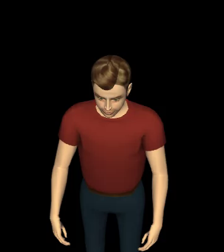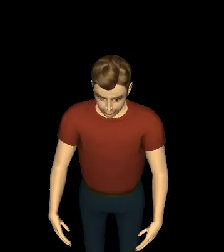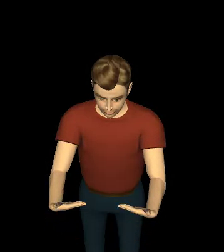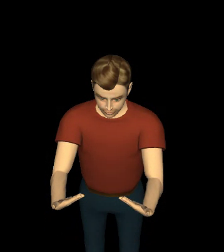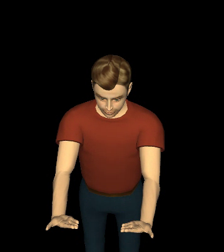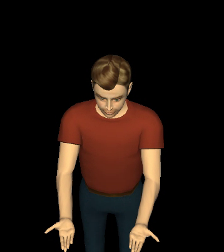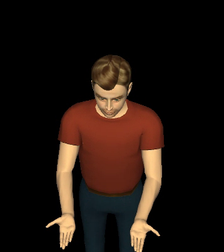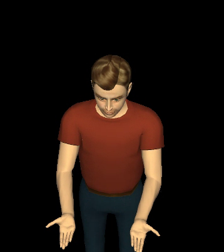لذا